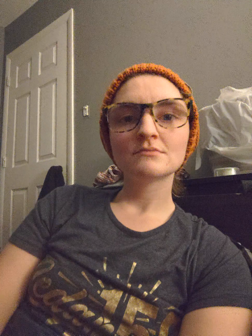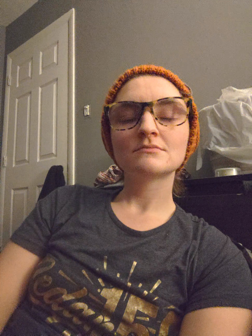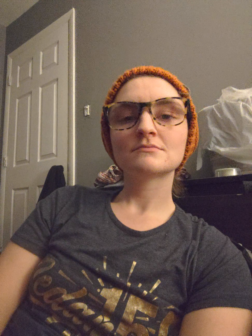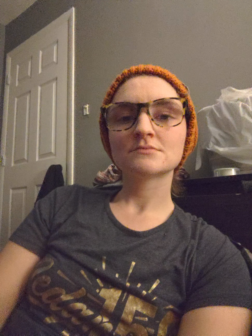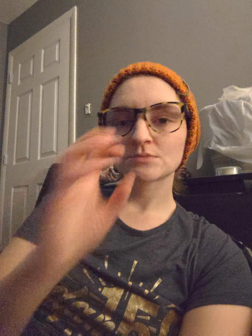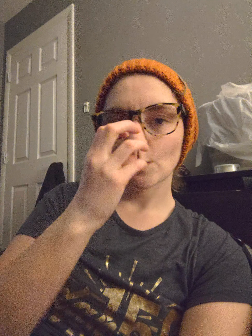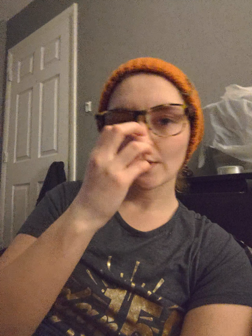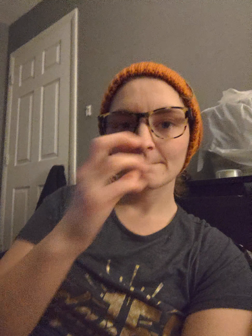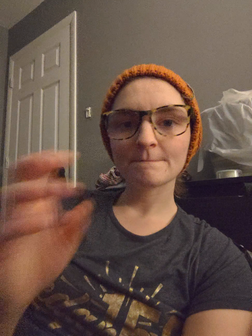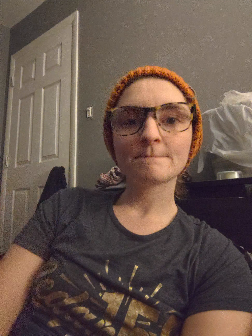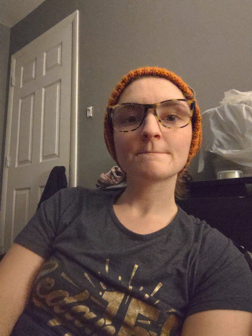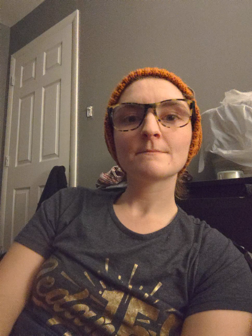clown